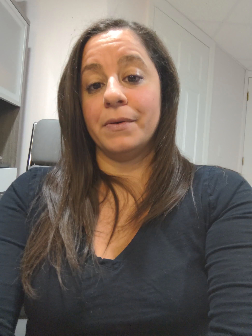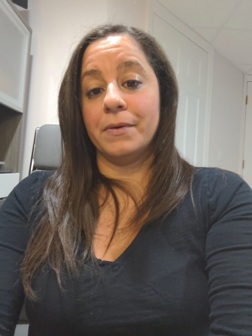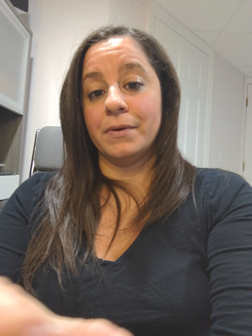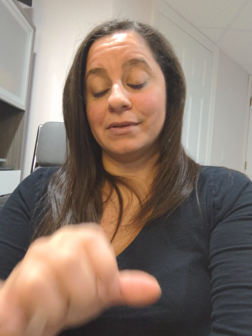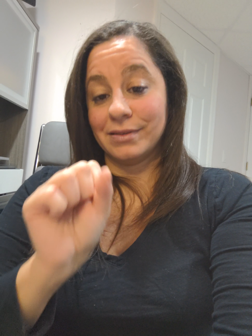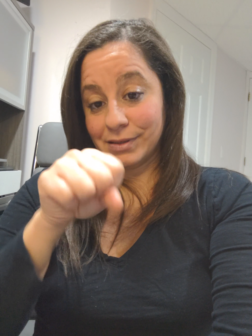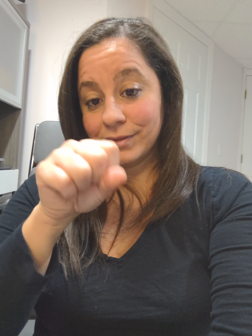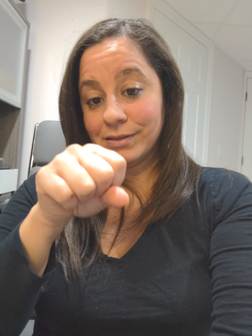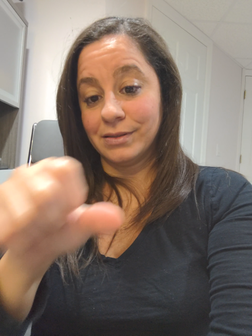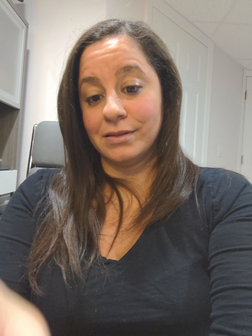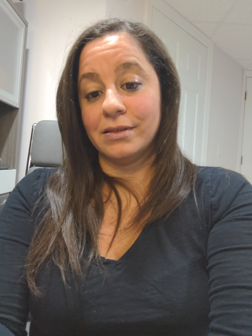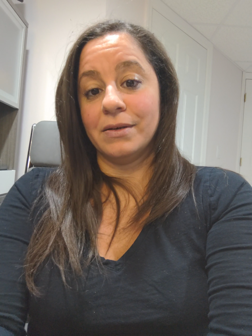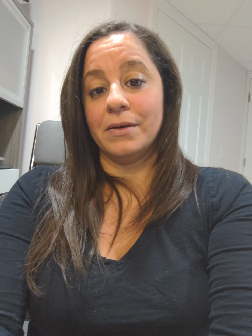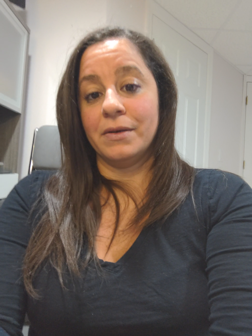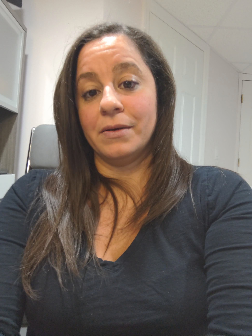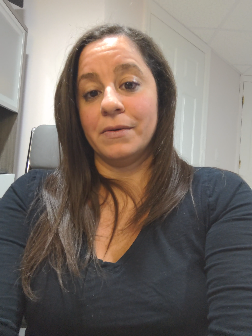yes